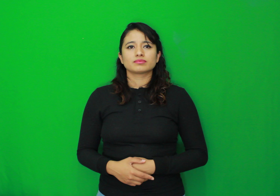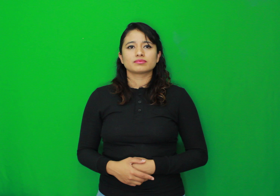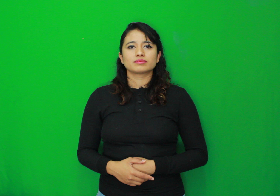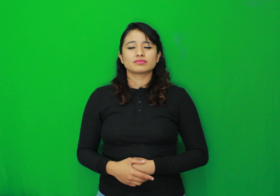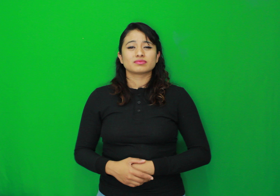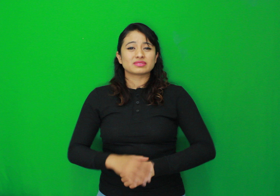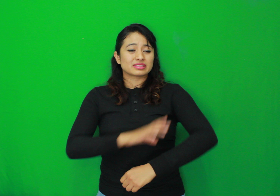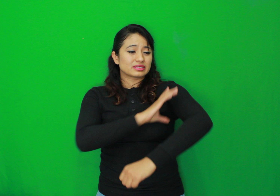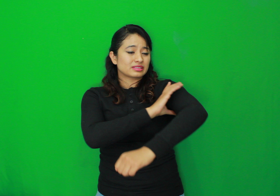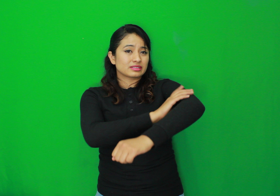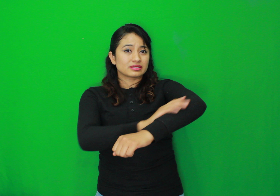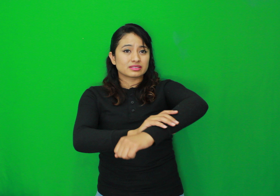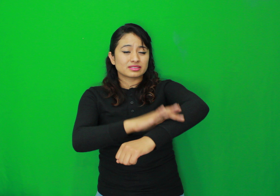brazo